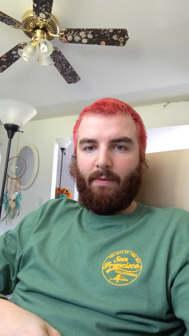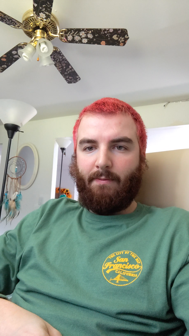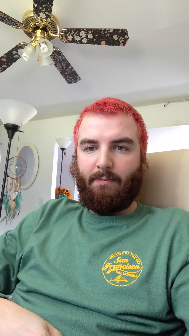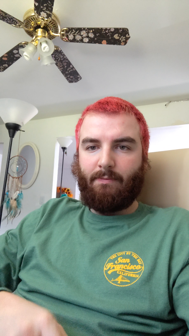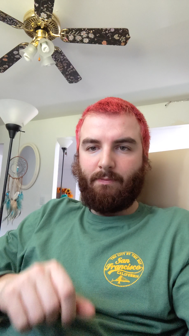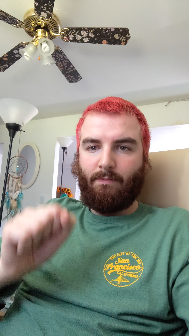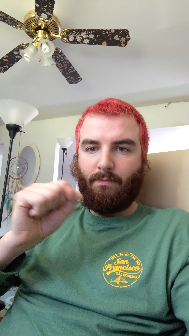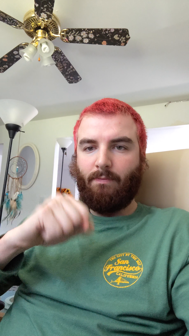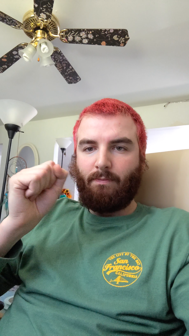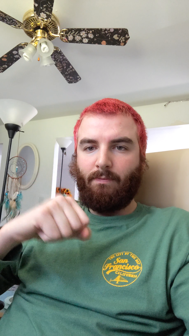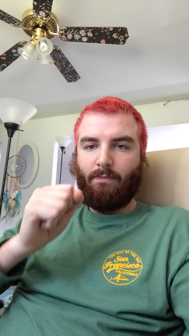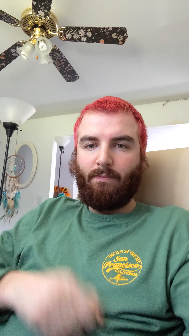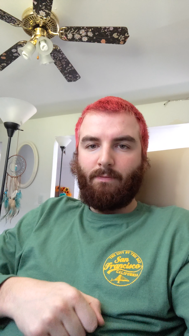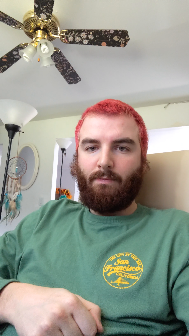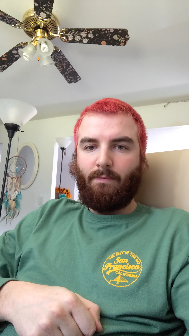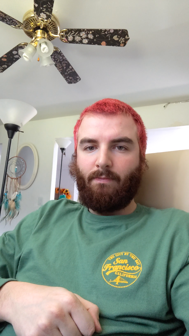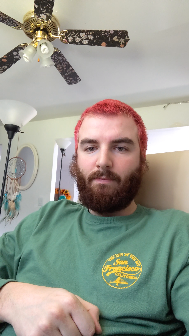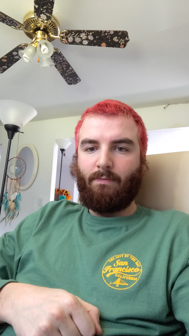rock